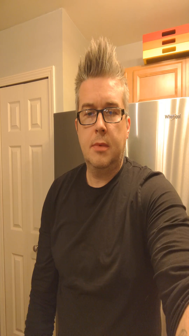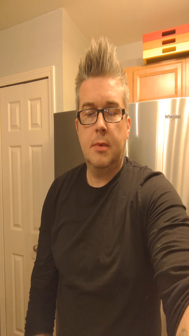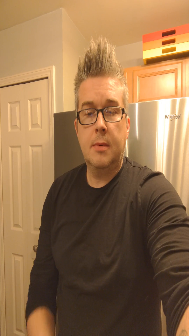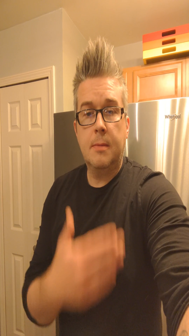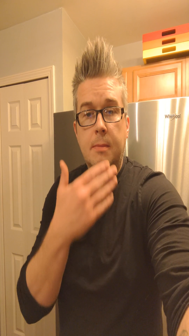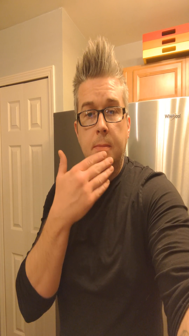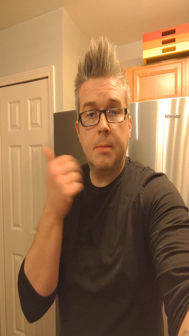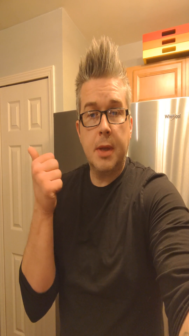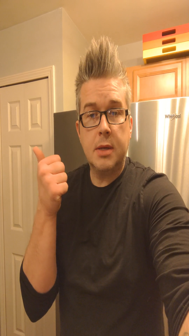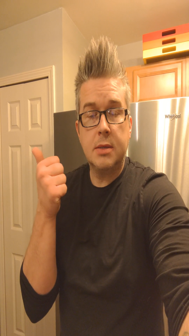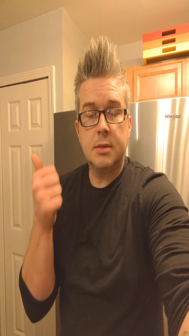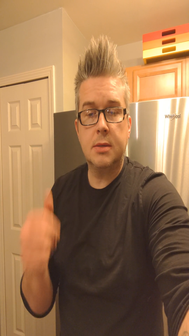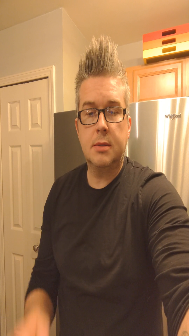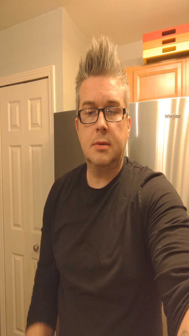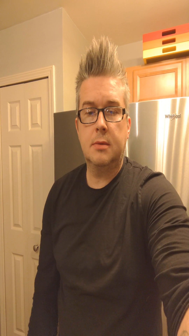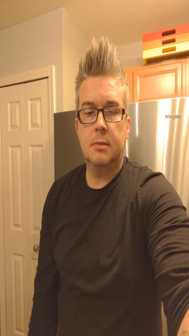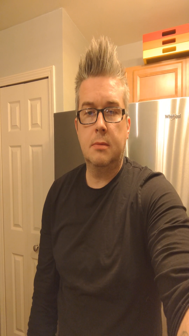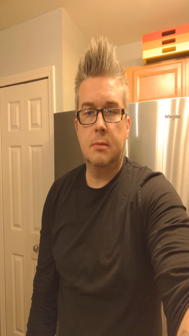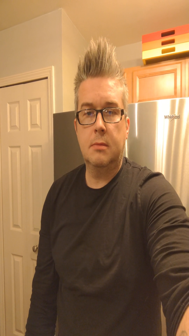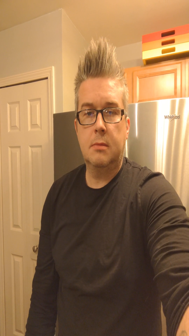better